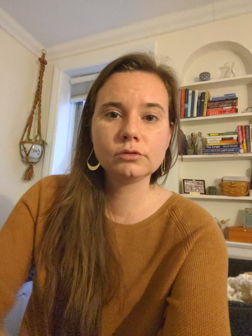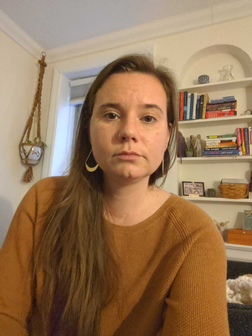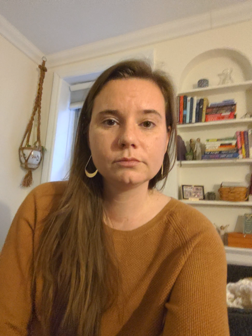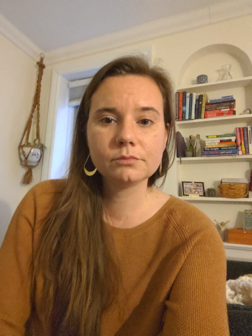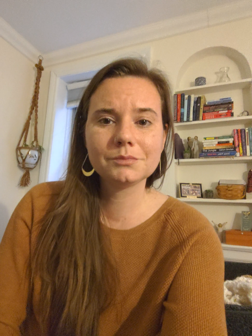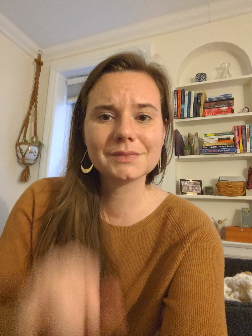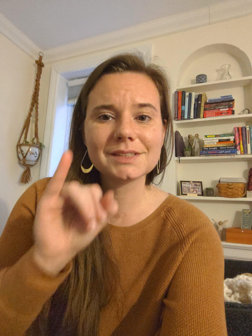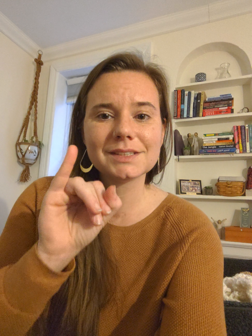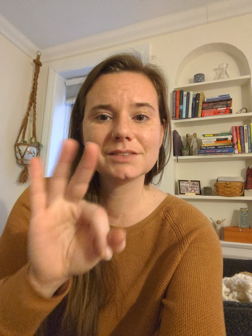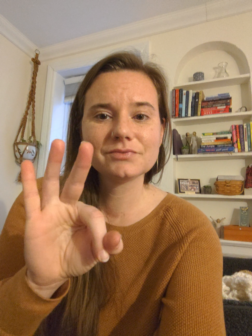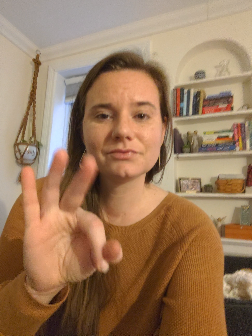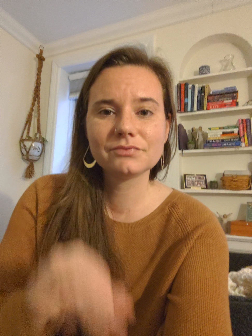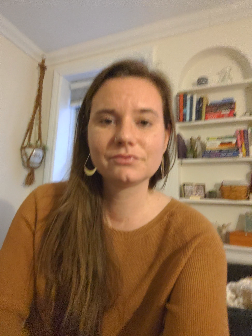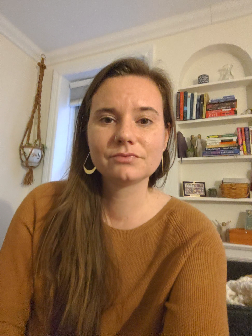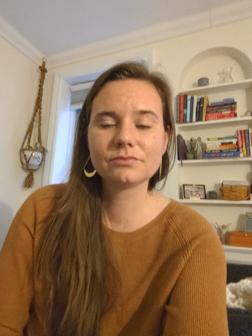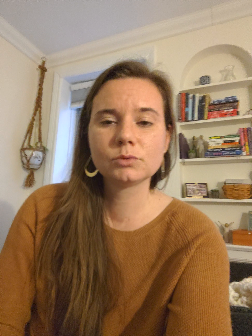if